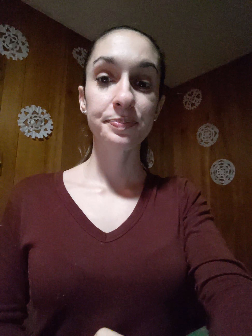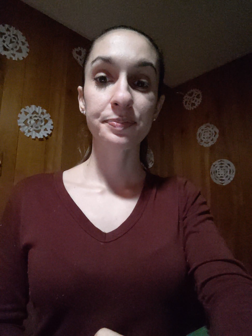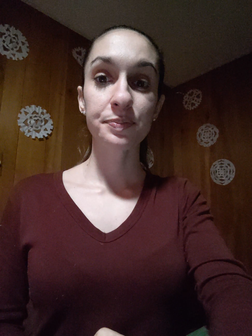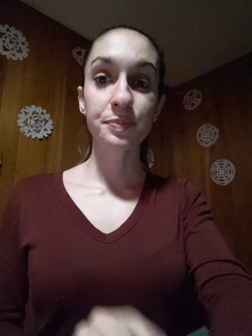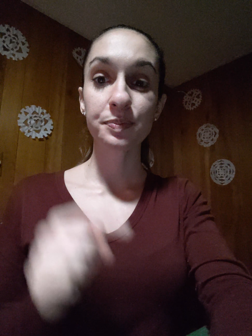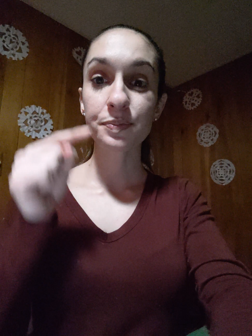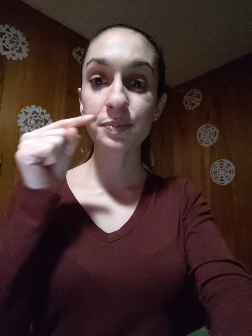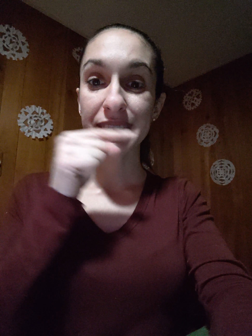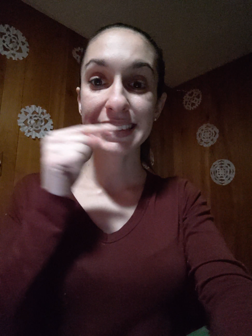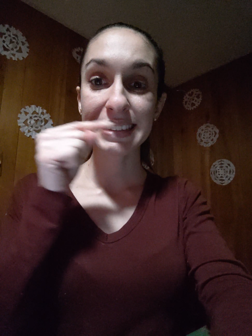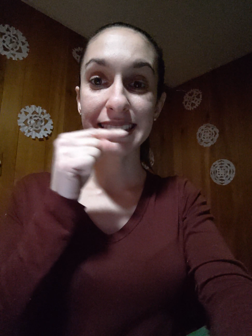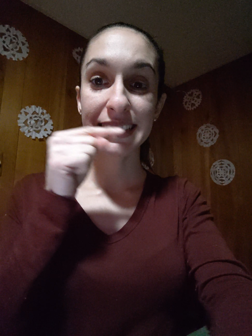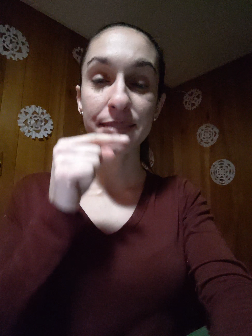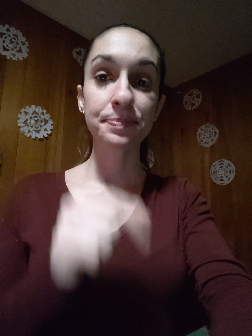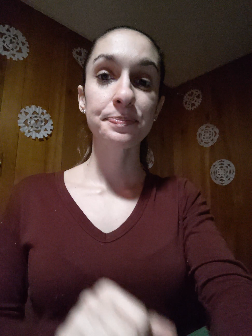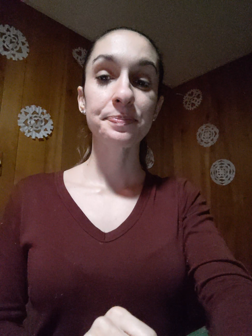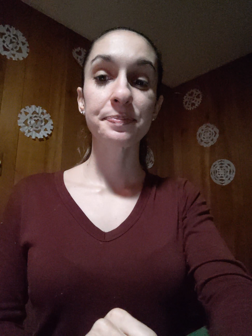toothbrush